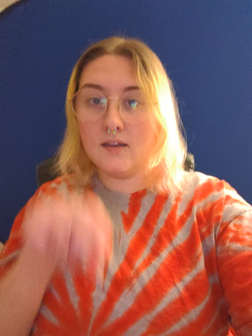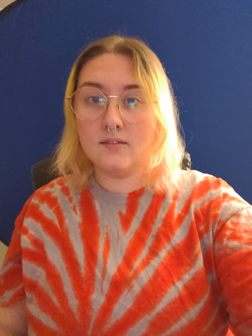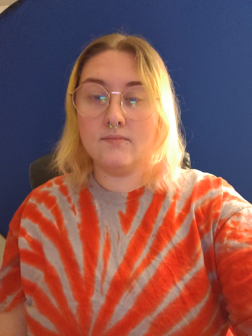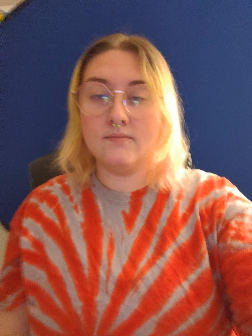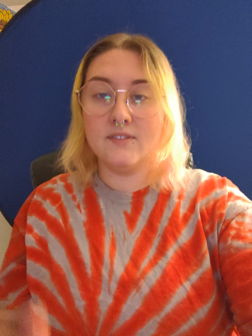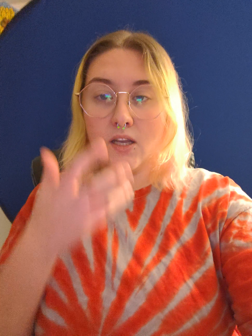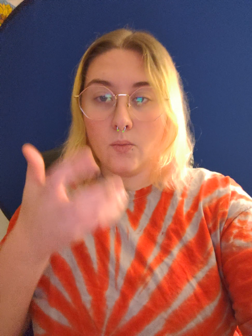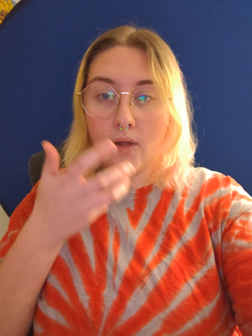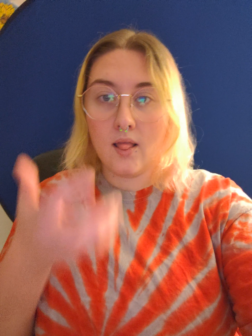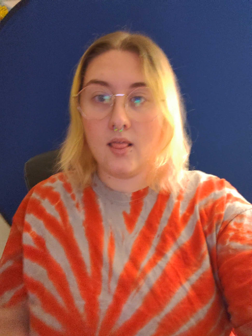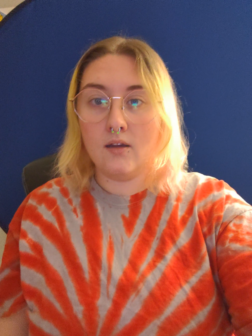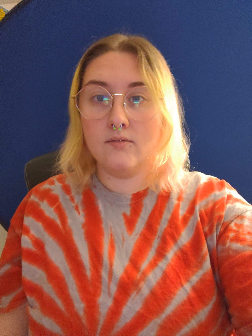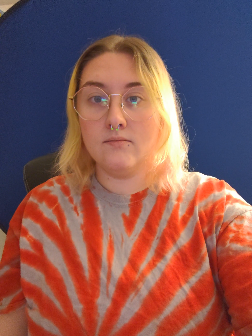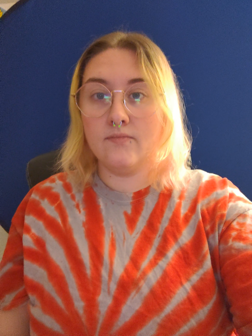cereal